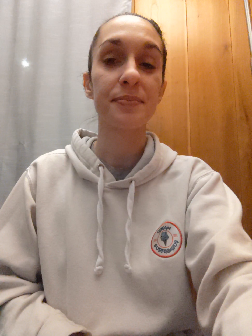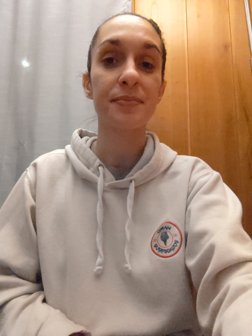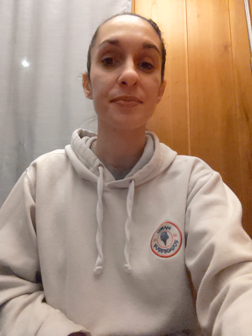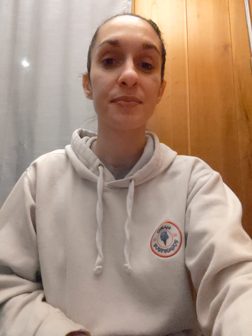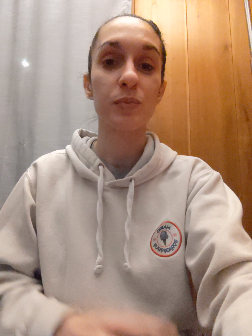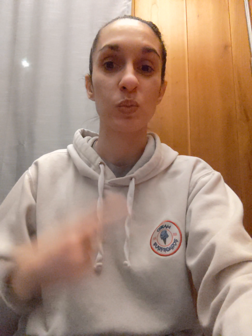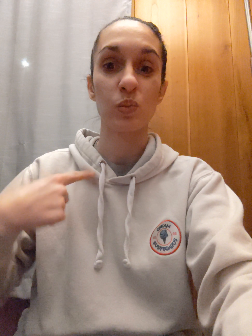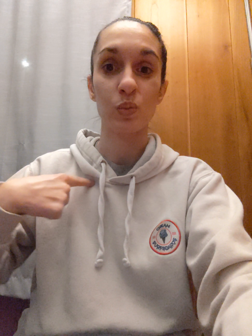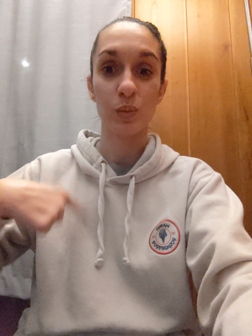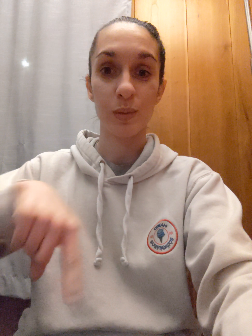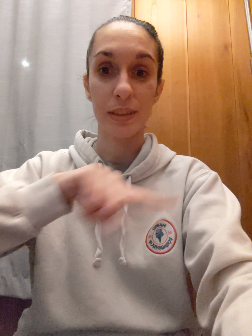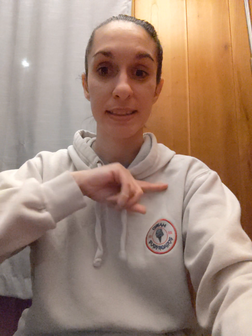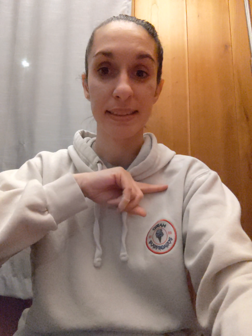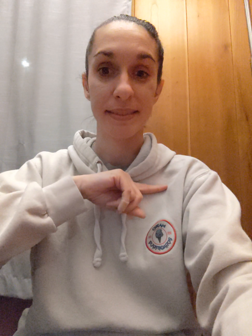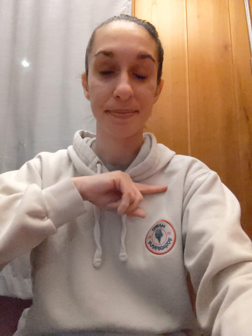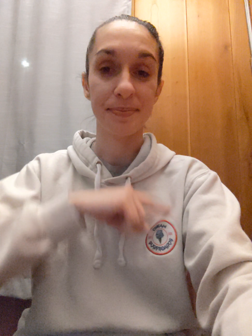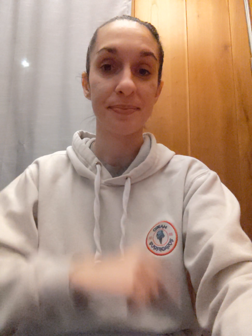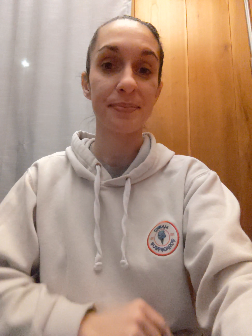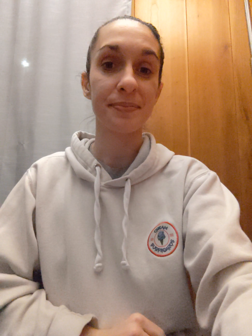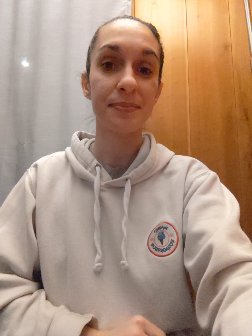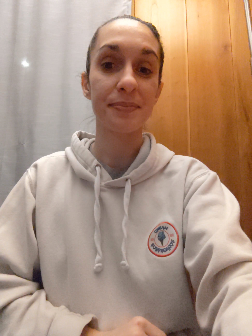we